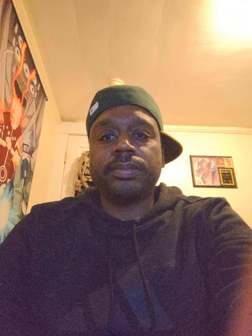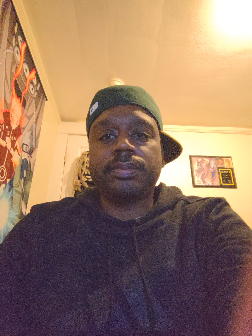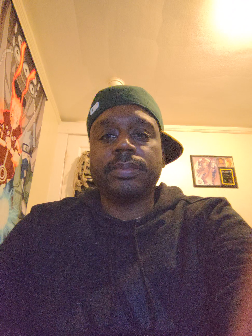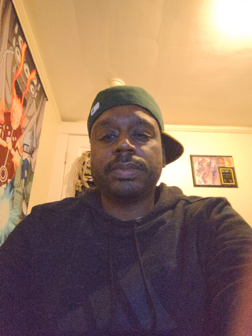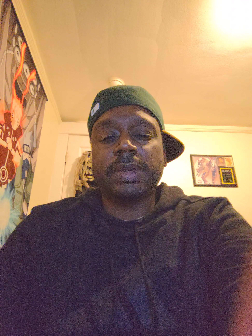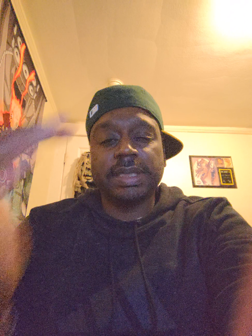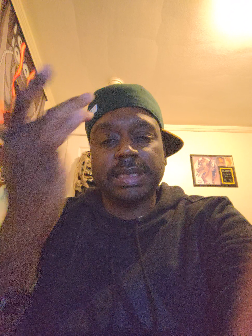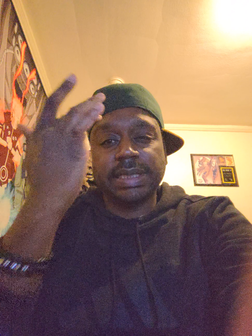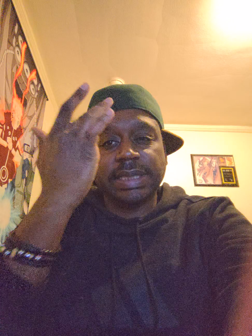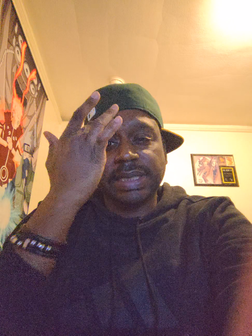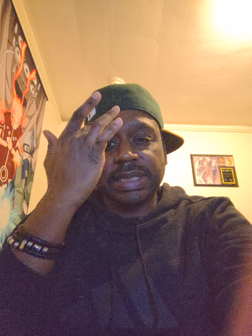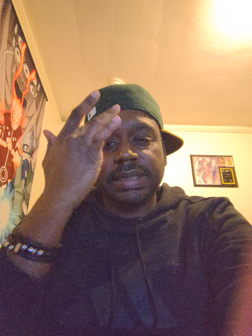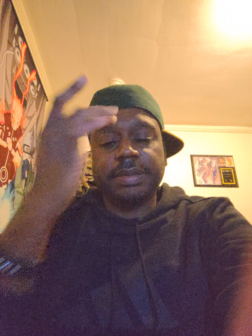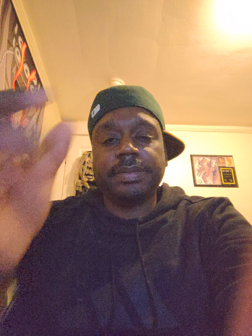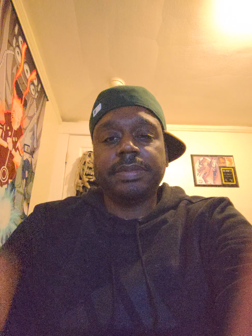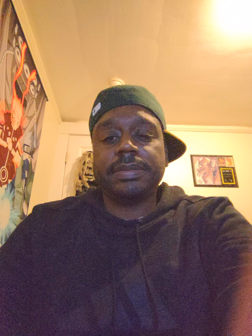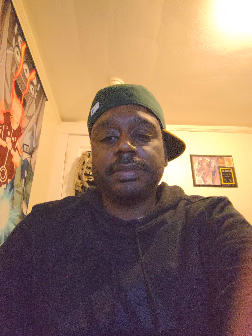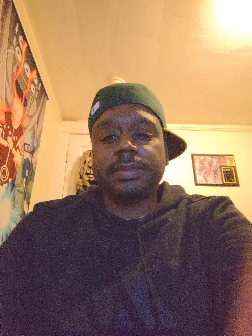sick